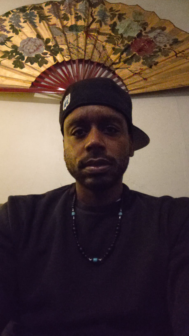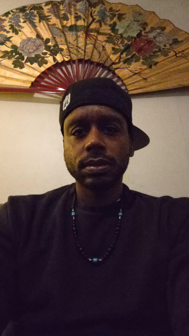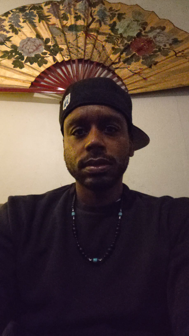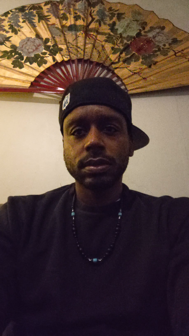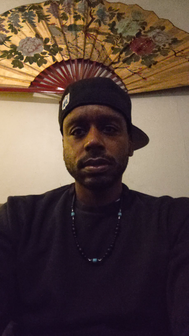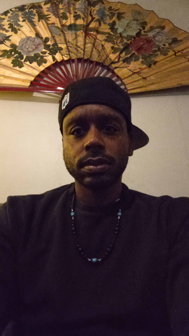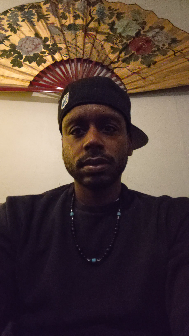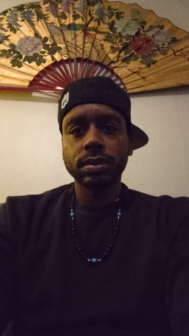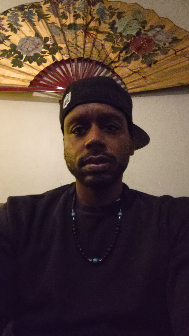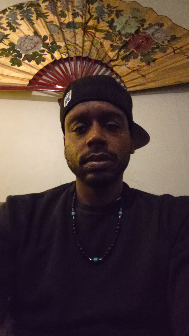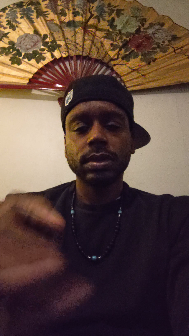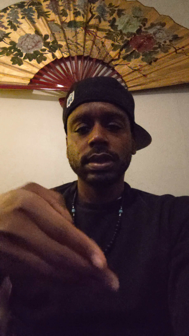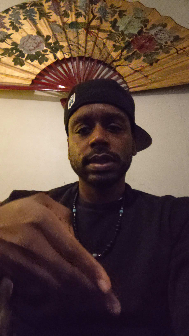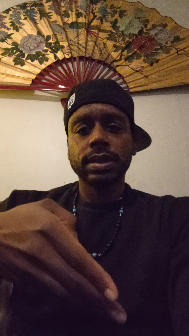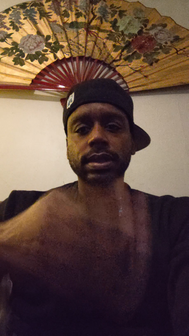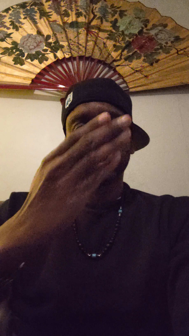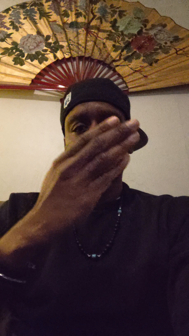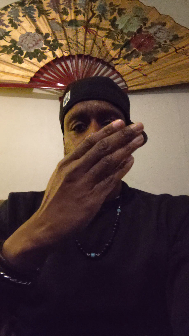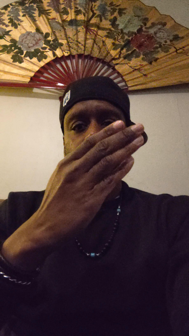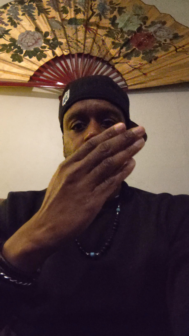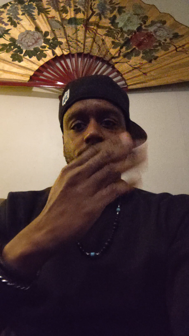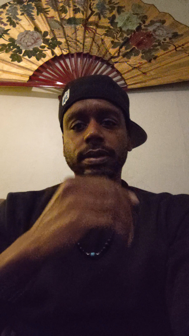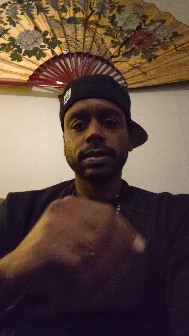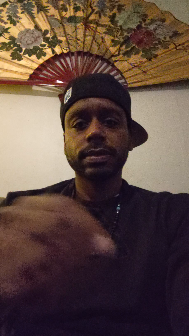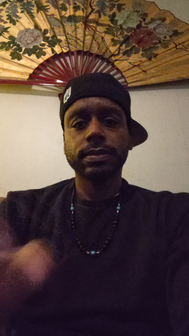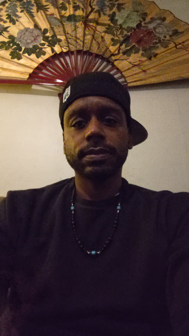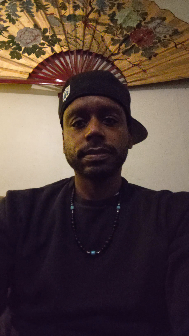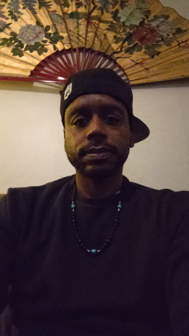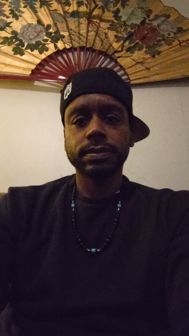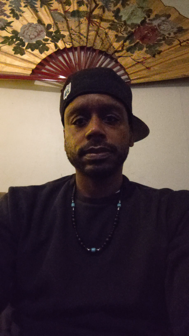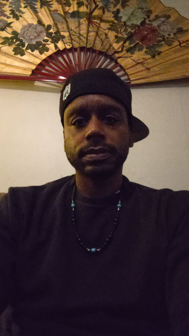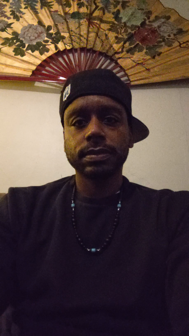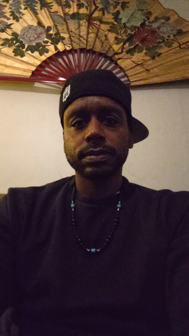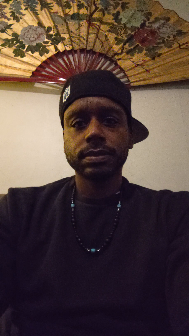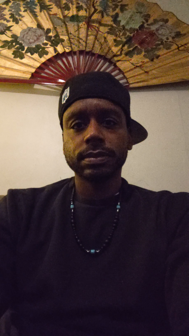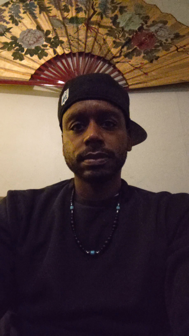kick